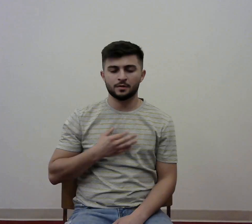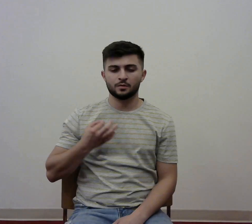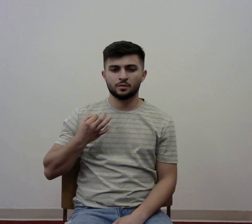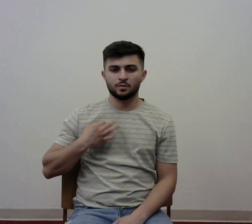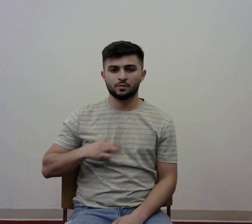oğul